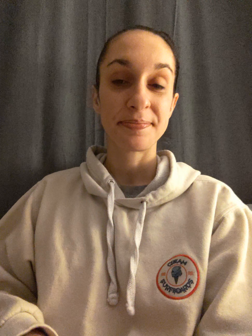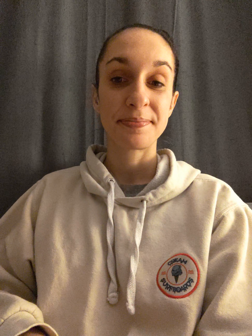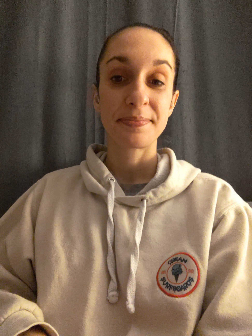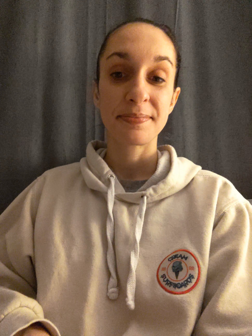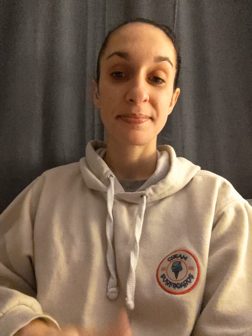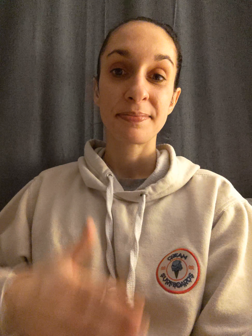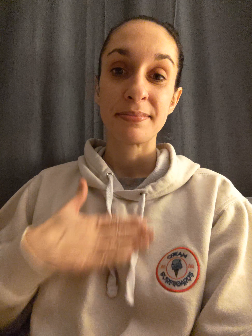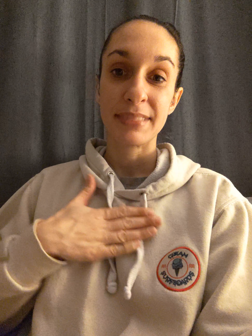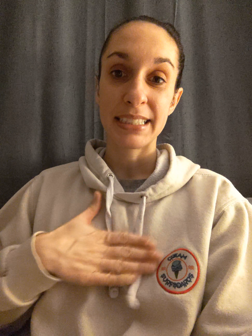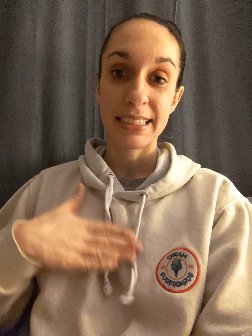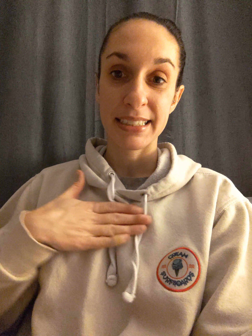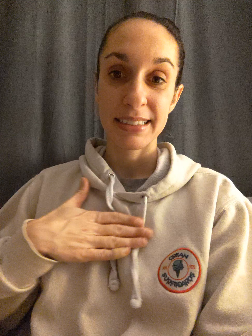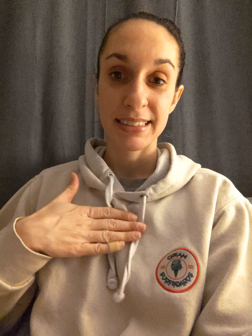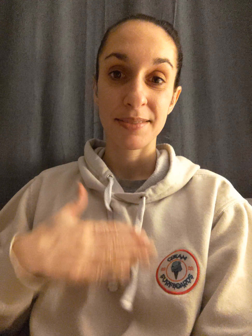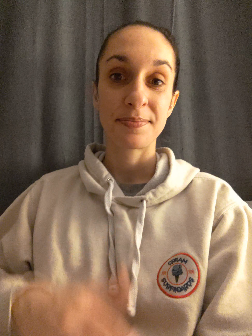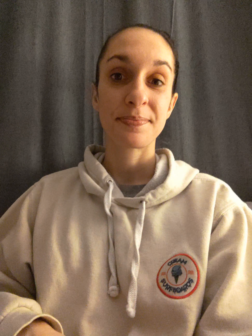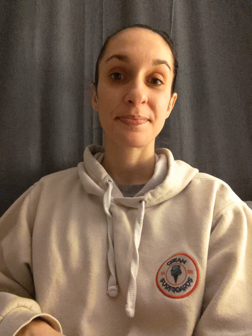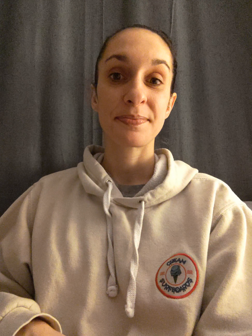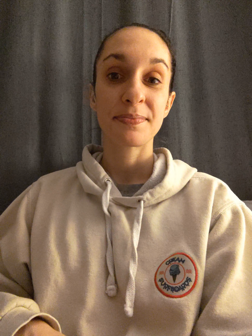please